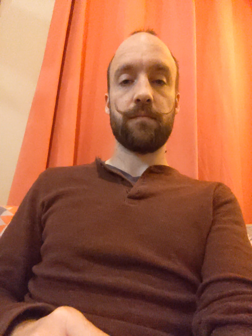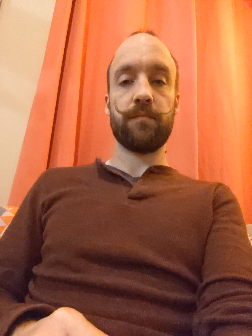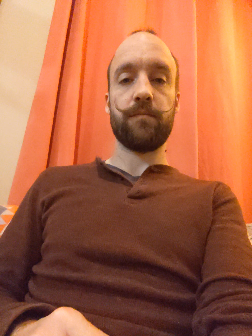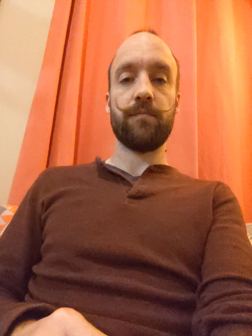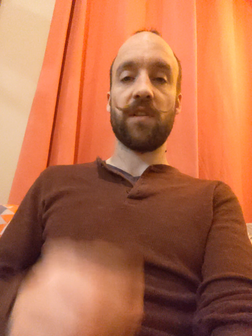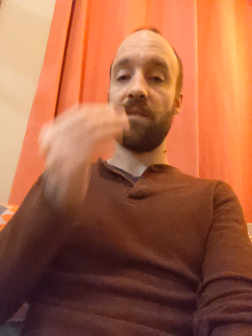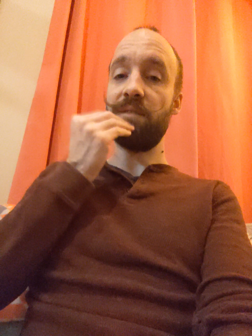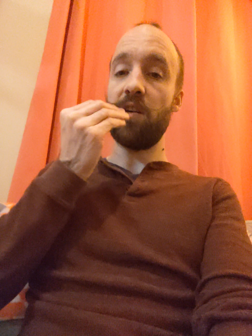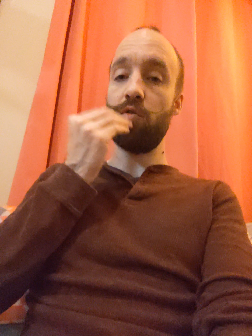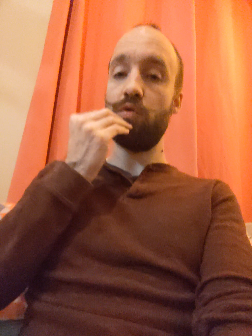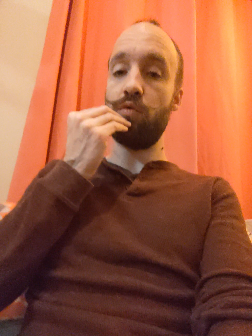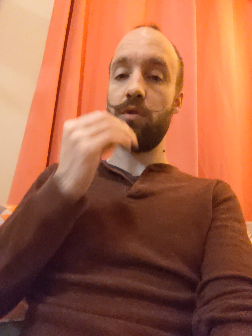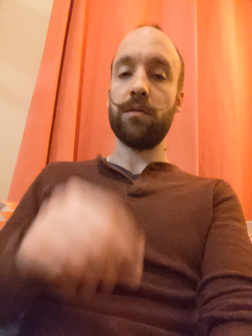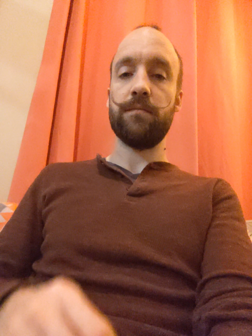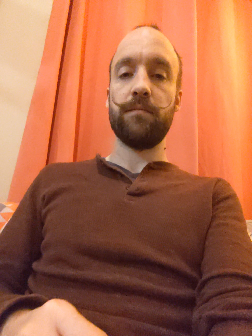food